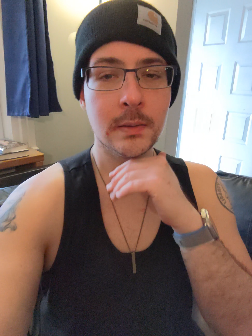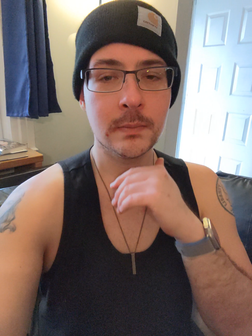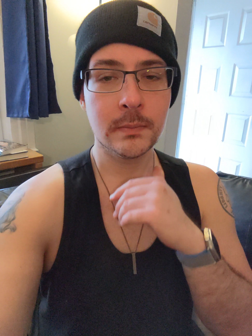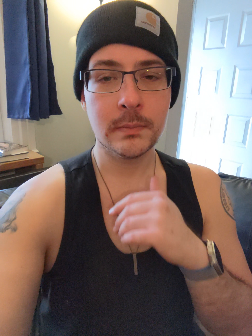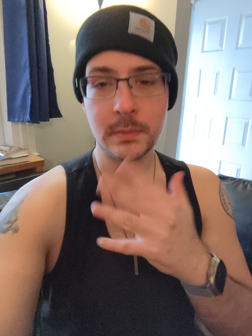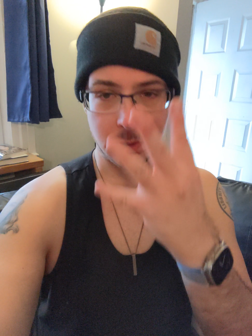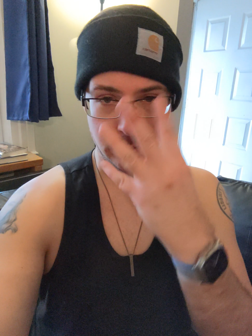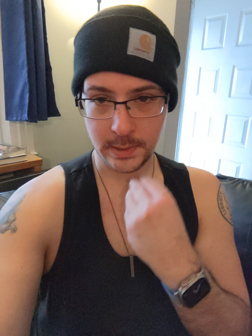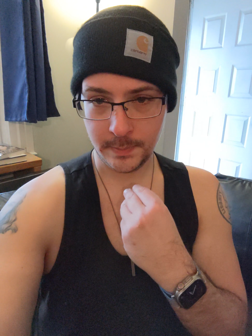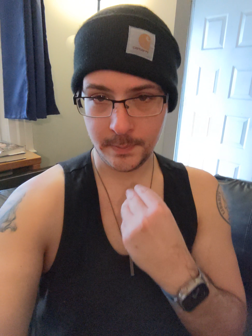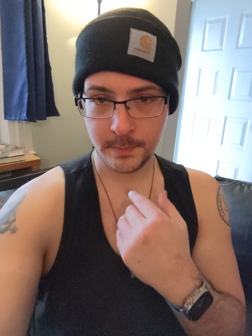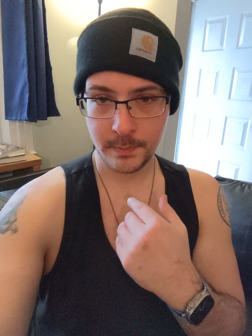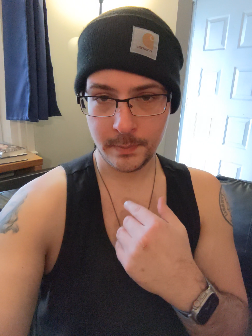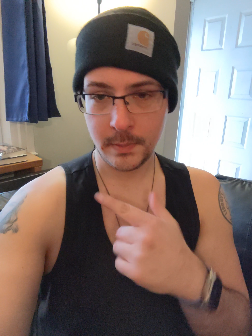sleep